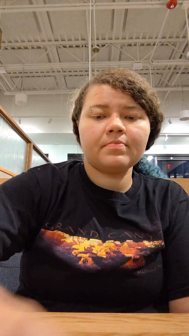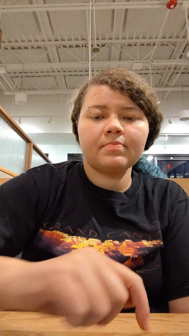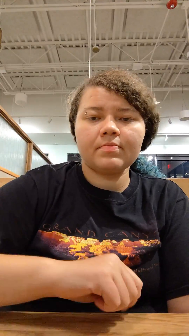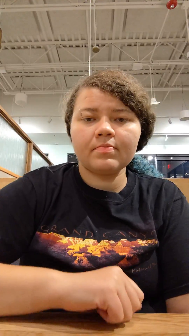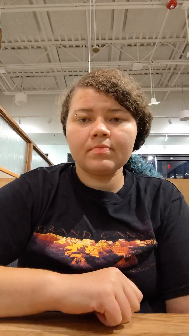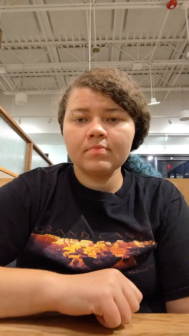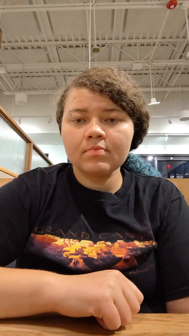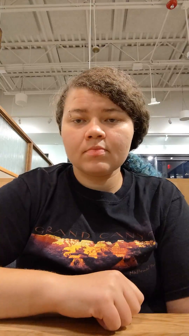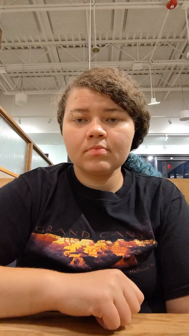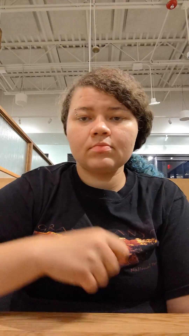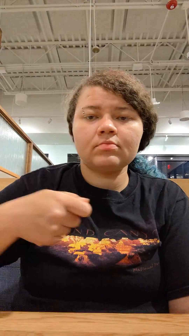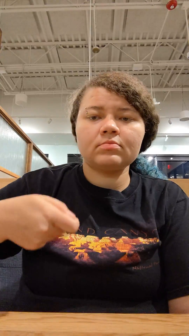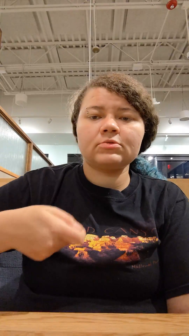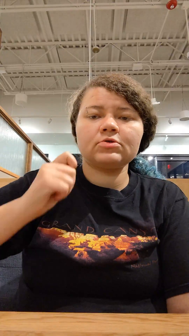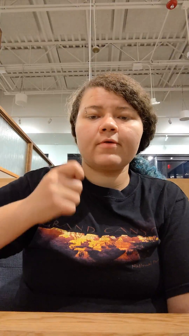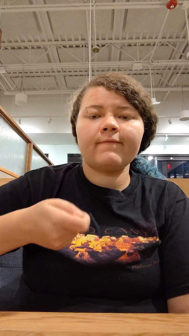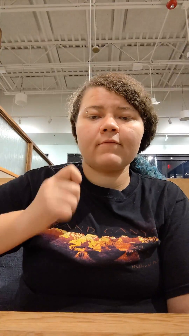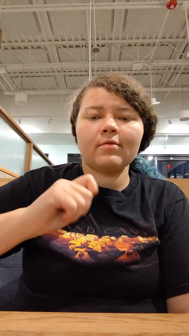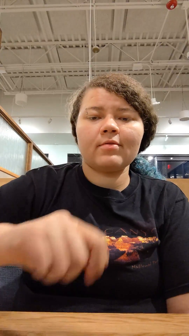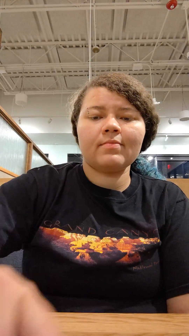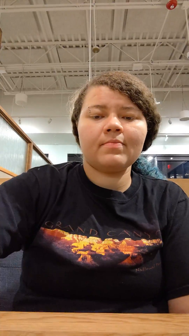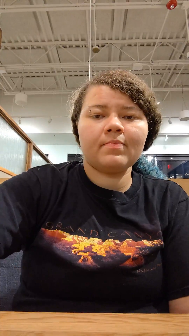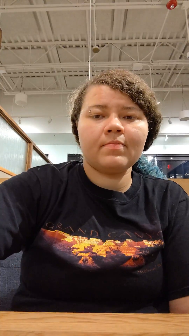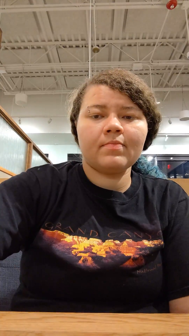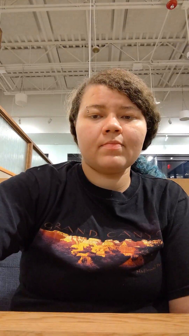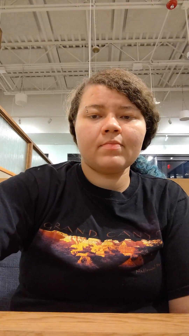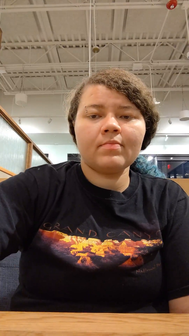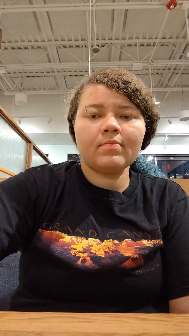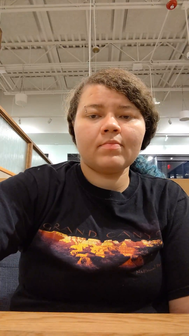shovel